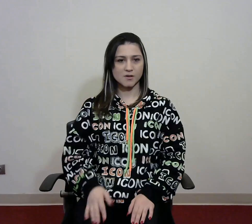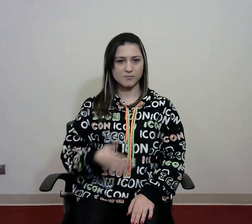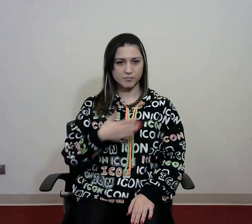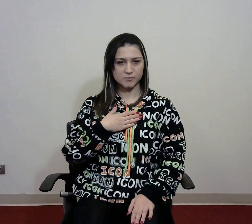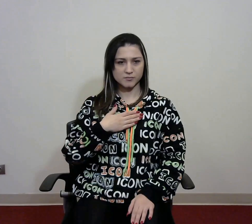mən